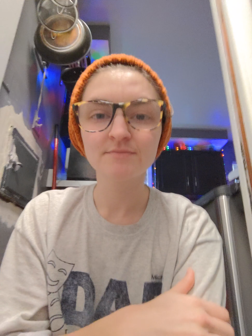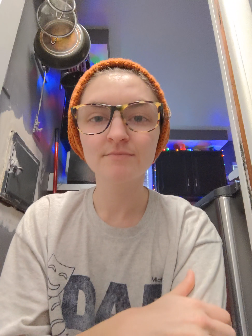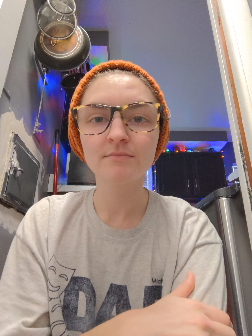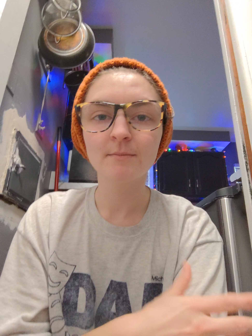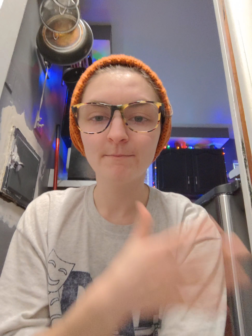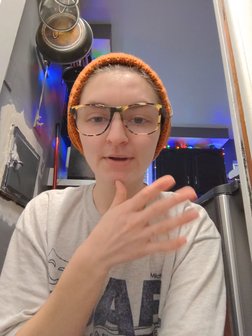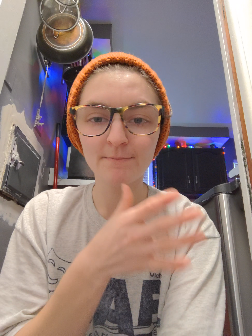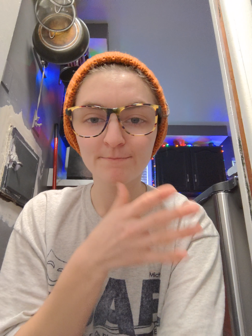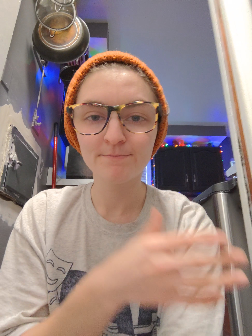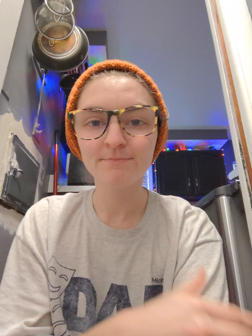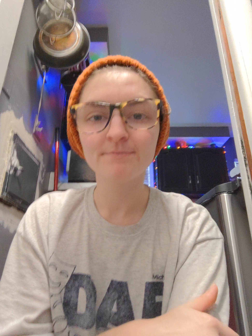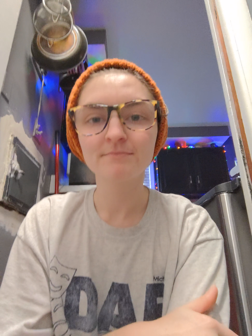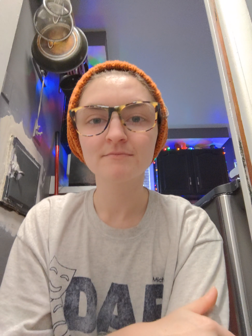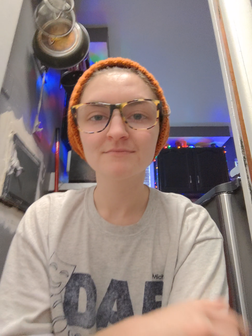mom